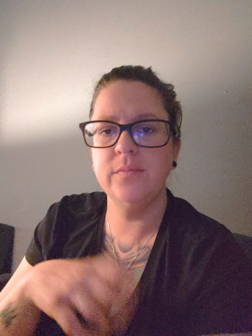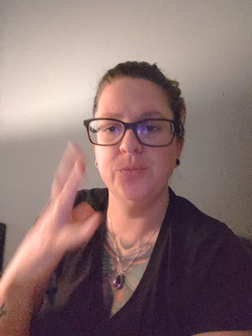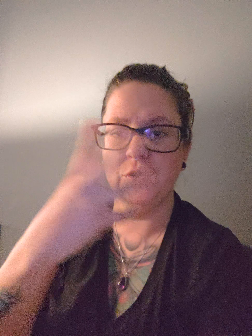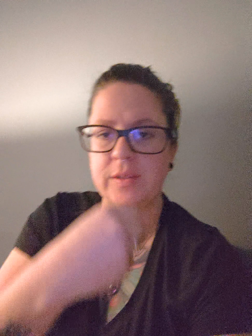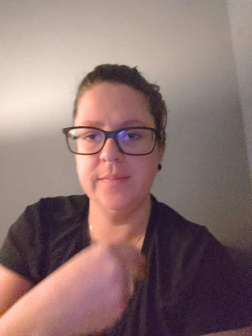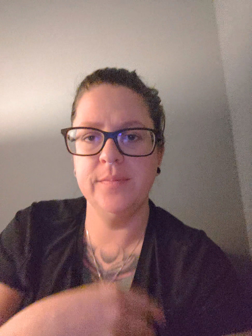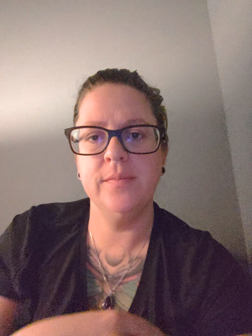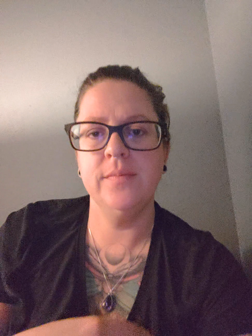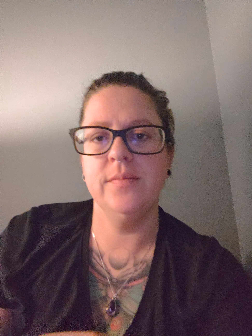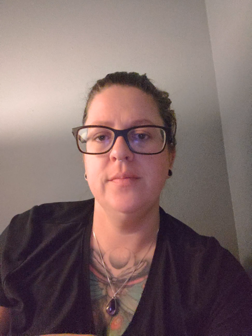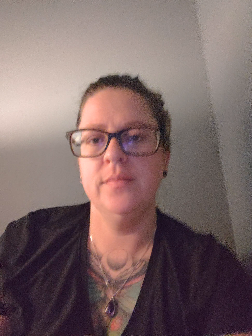pretty